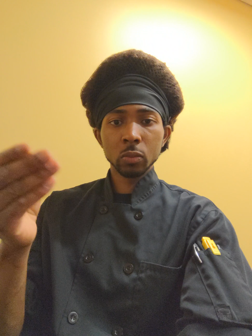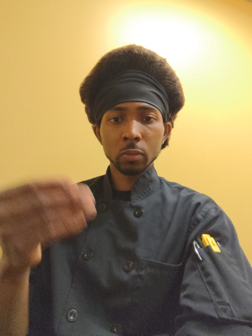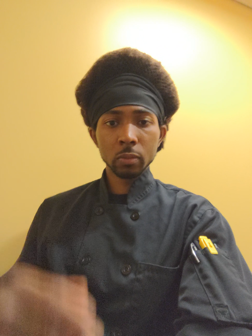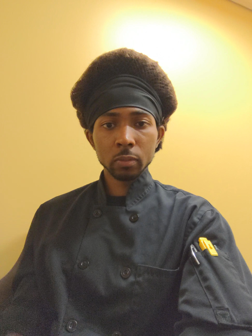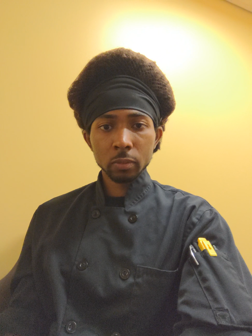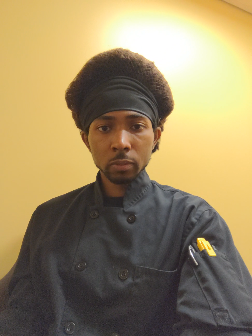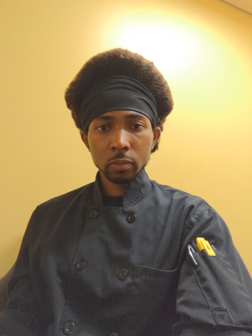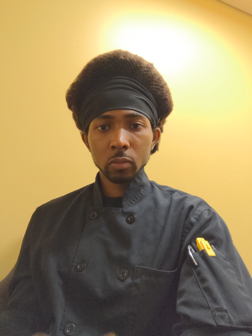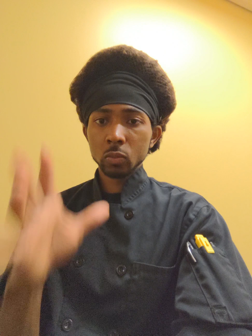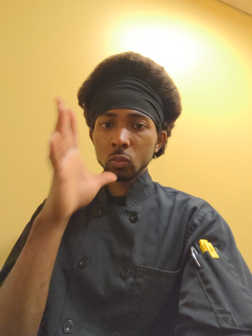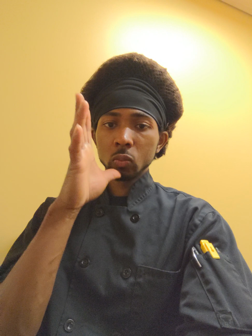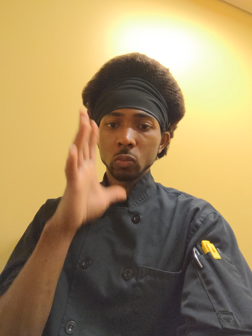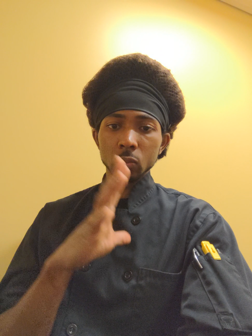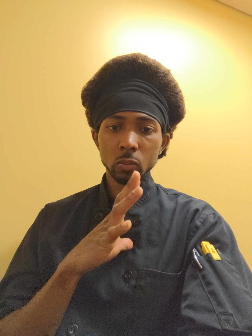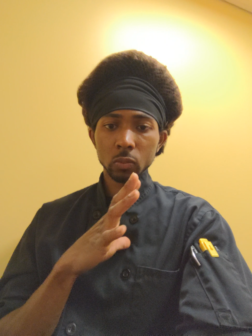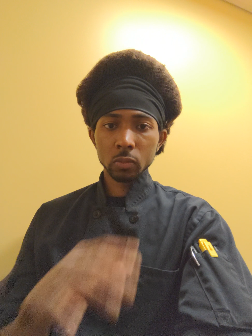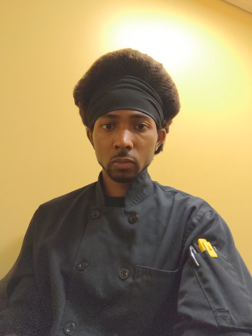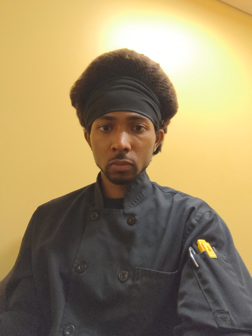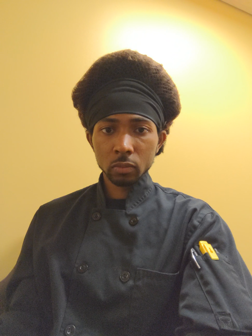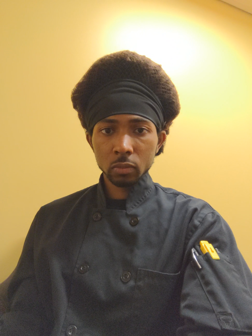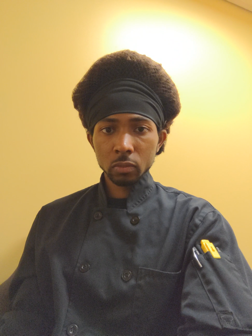lady